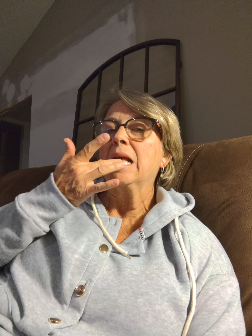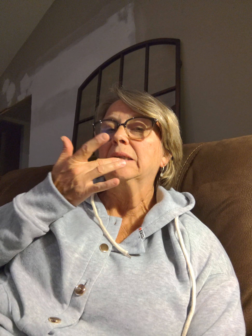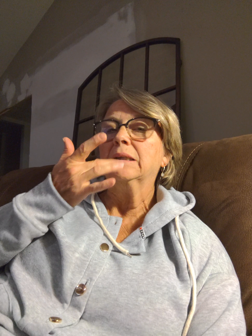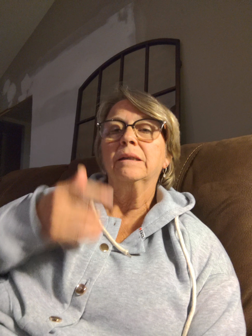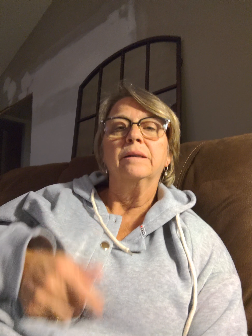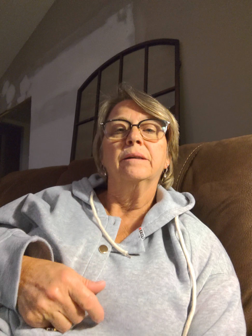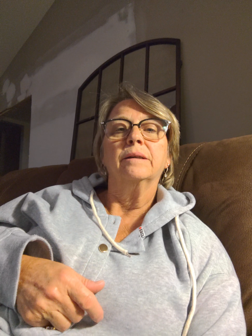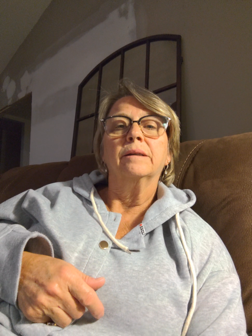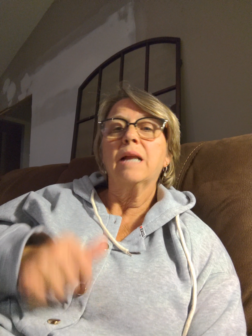taste